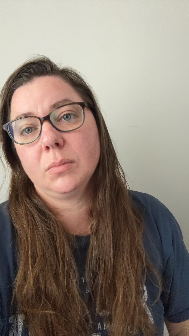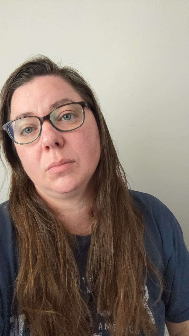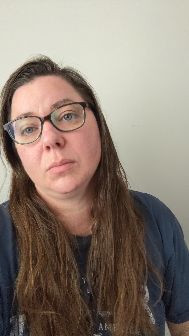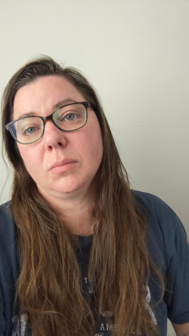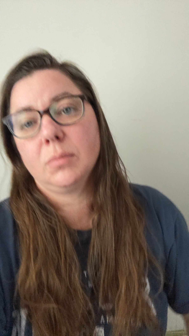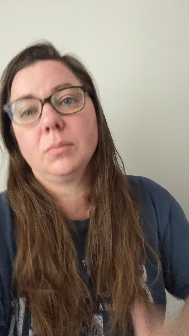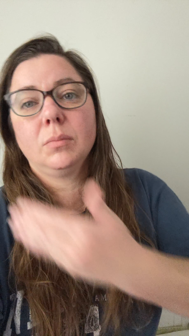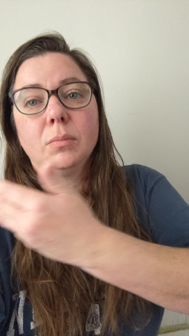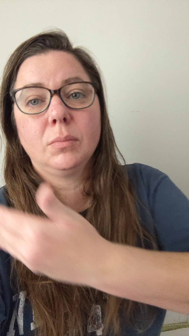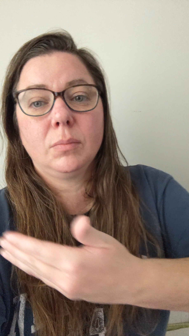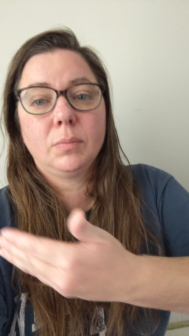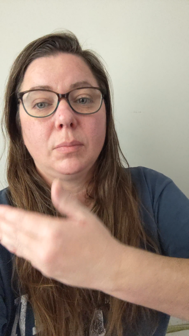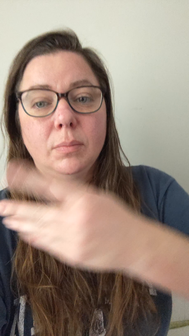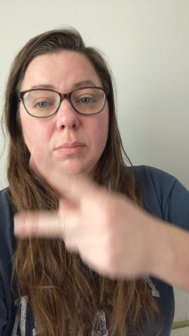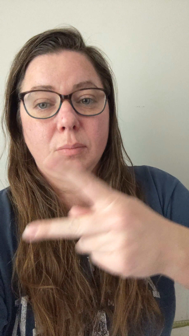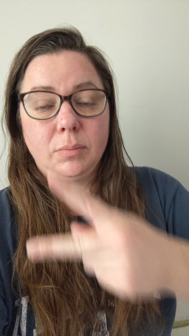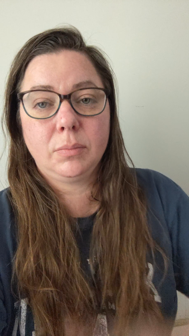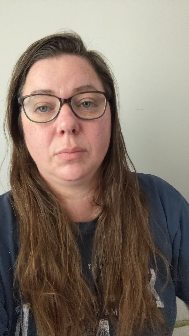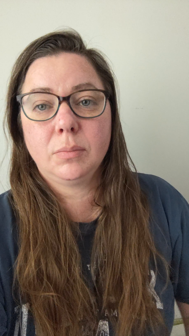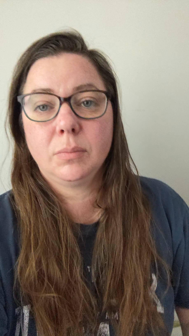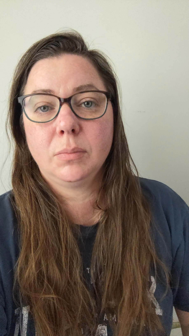babysitter